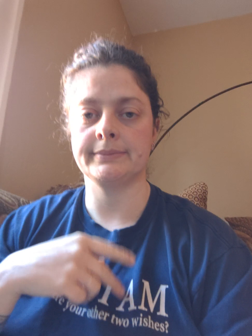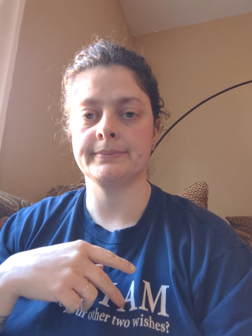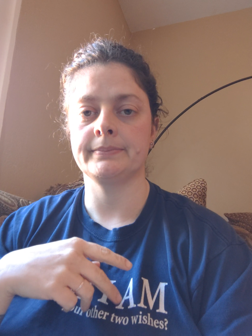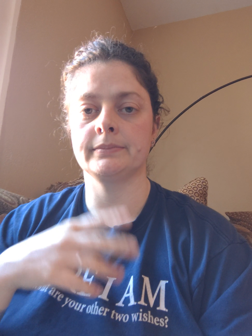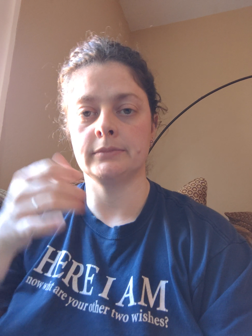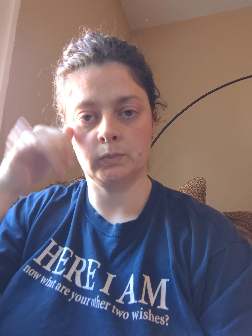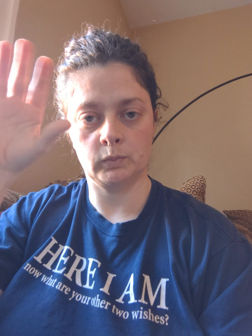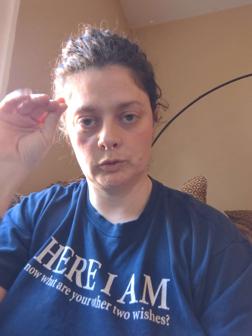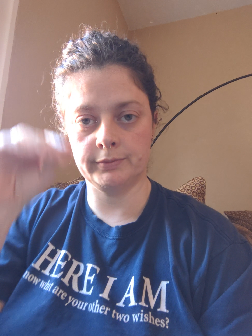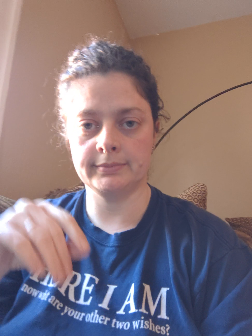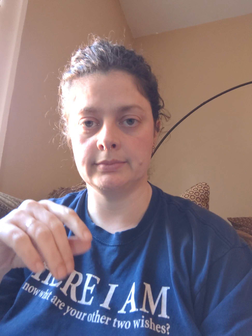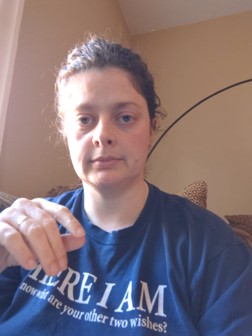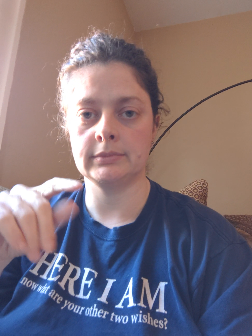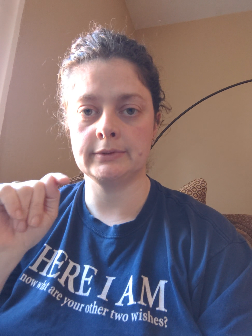cowboy